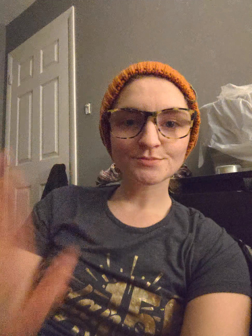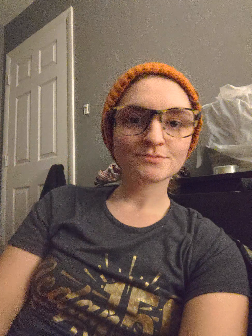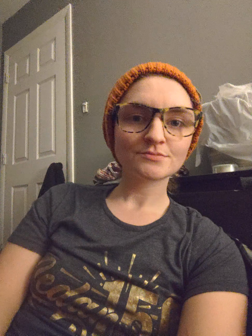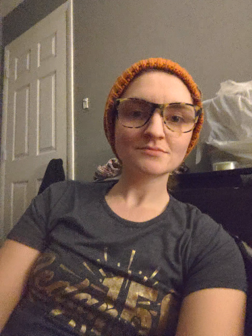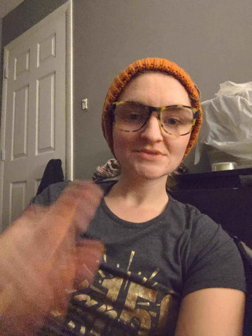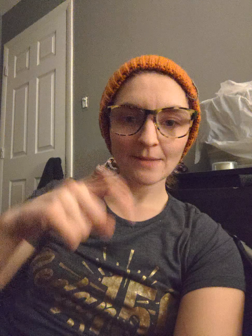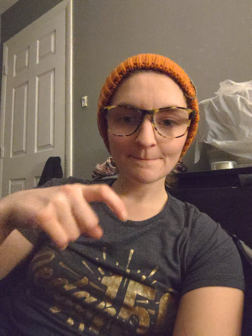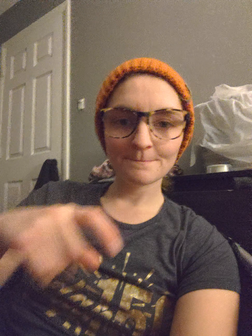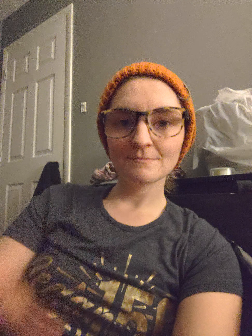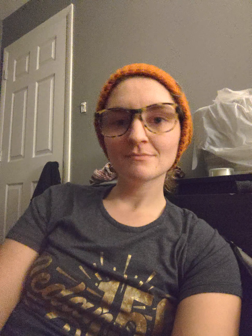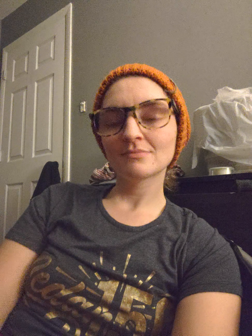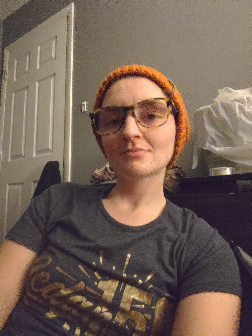time